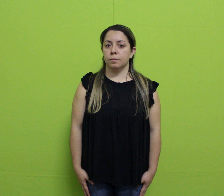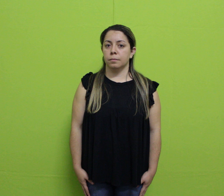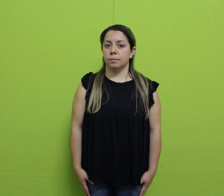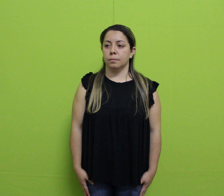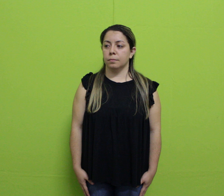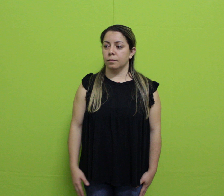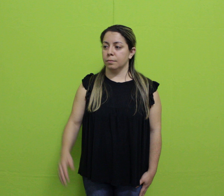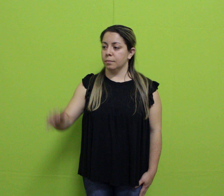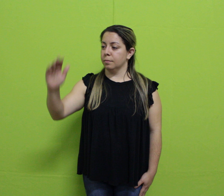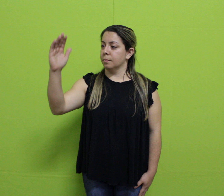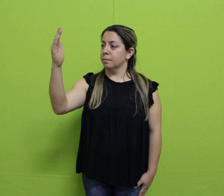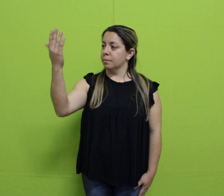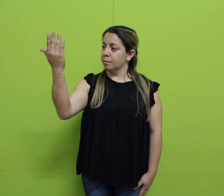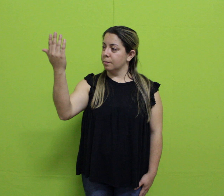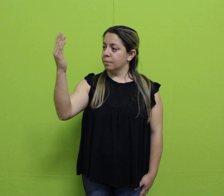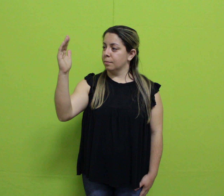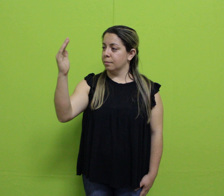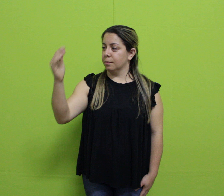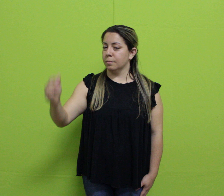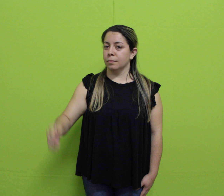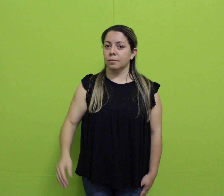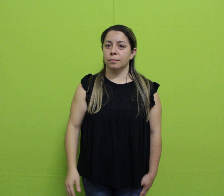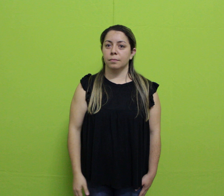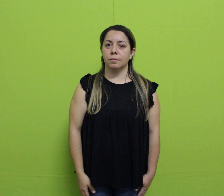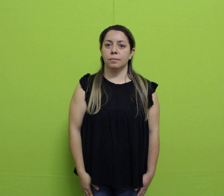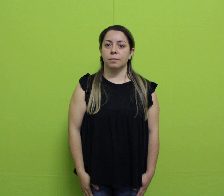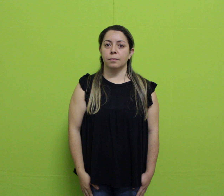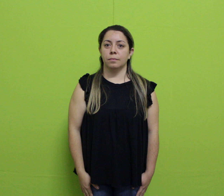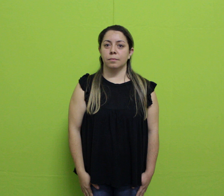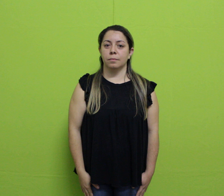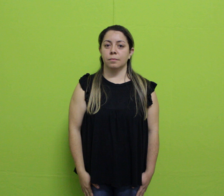espelho